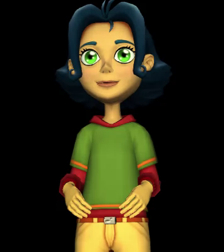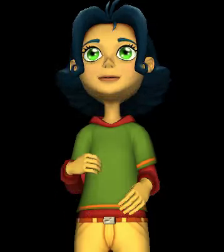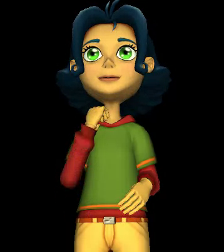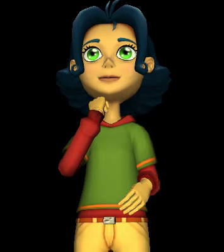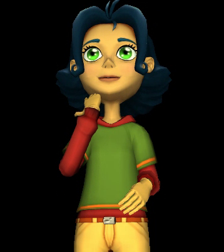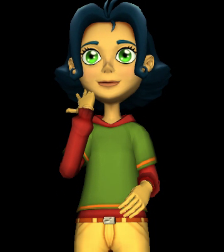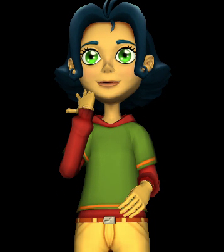أبيض